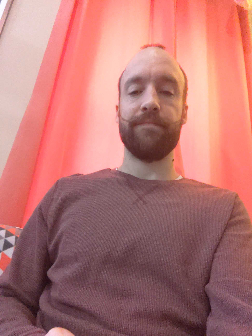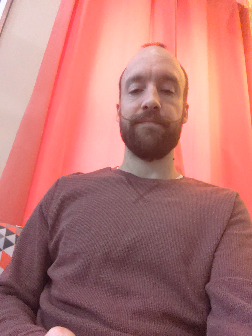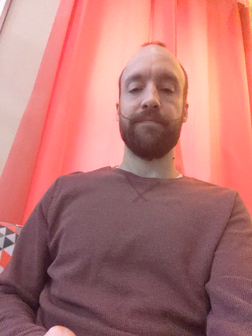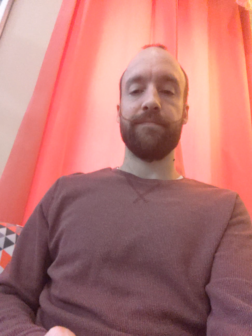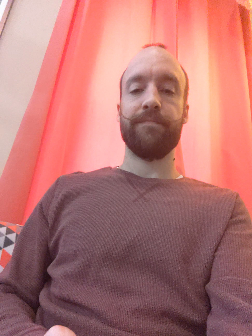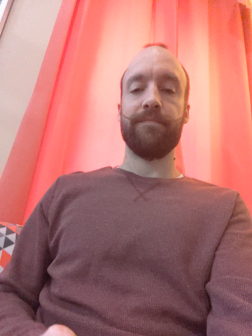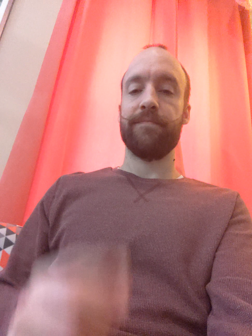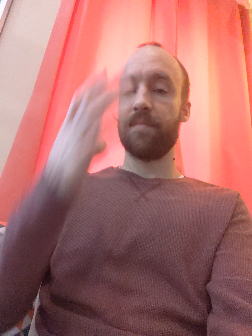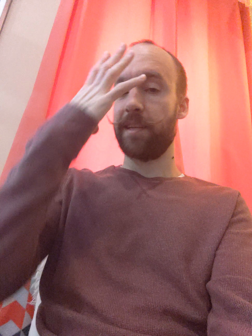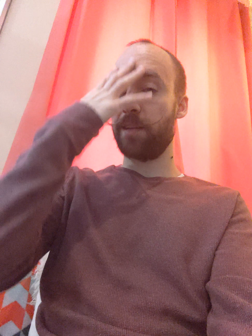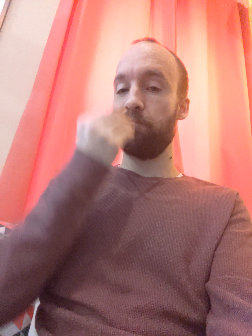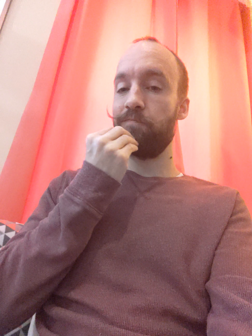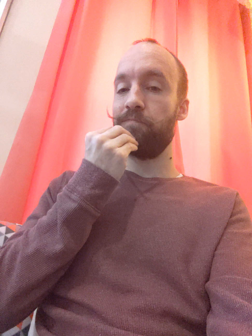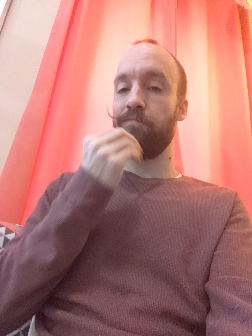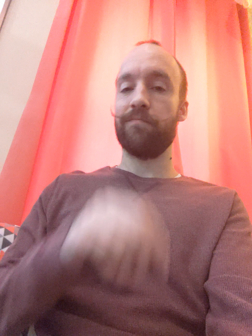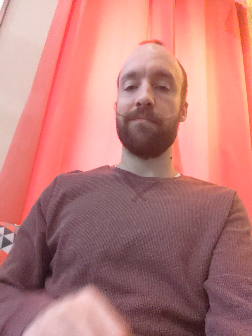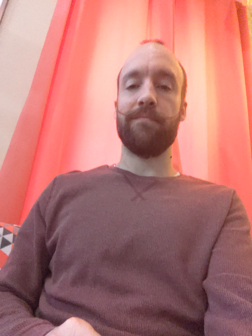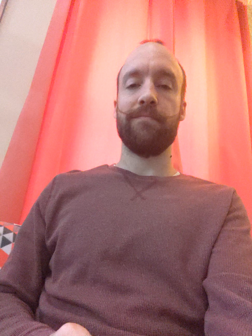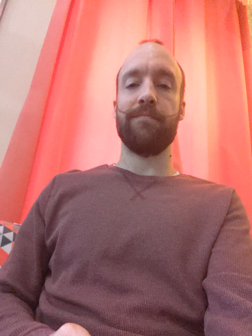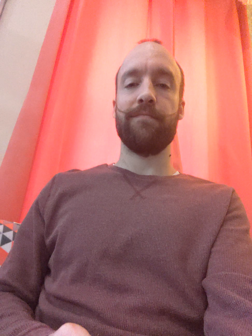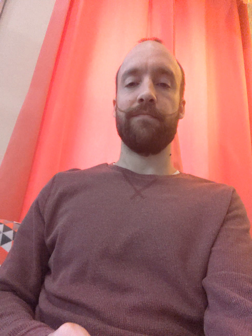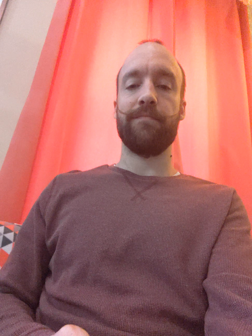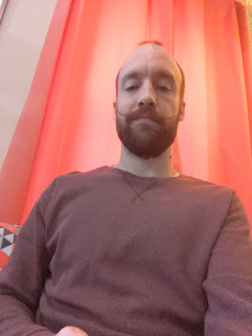sleep